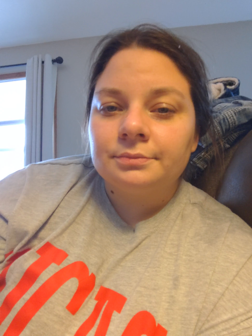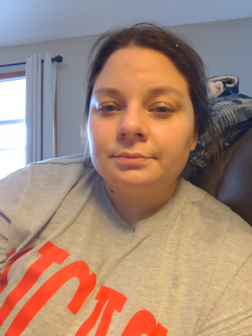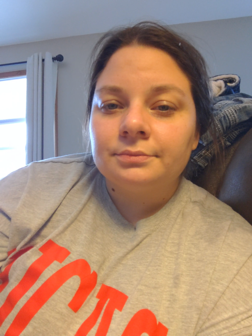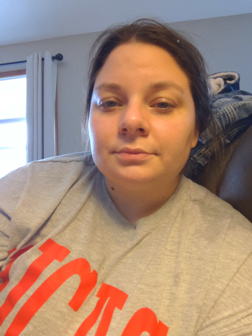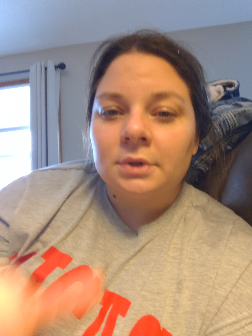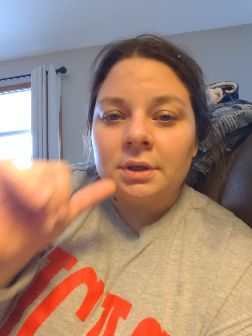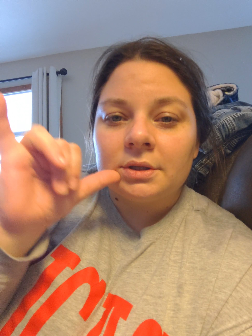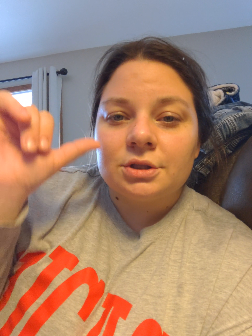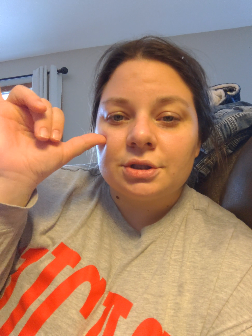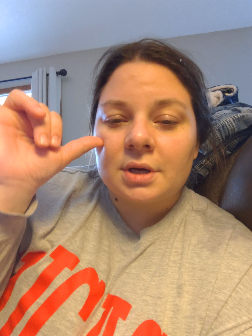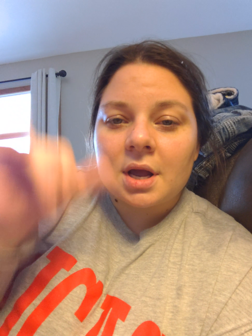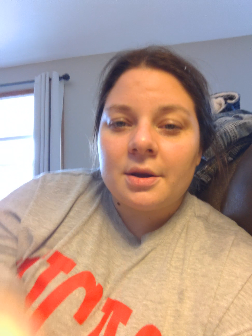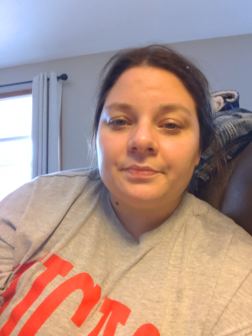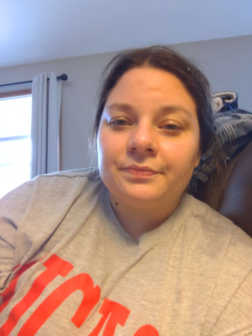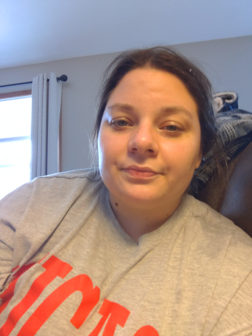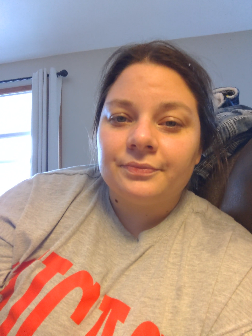yesterday